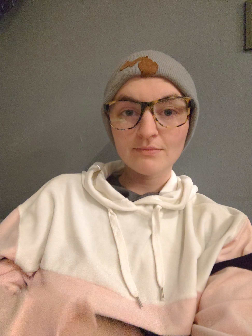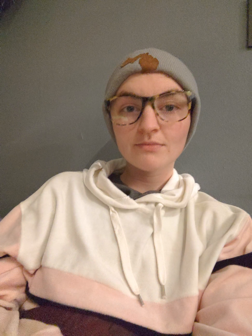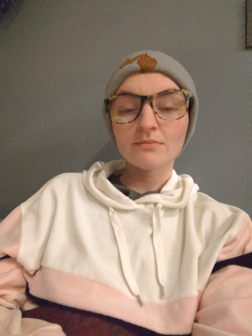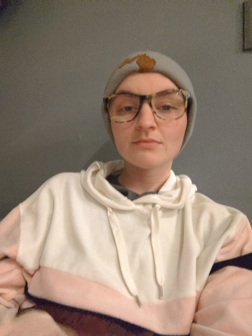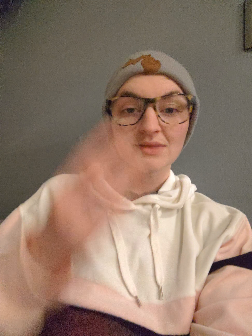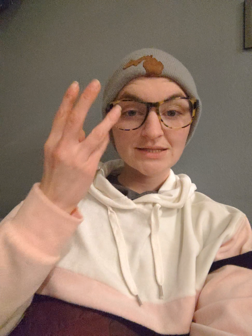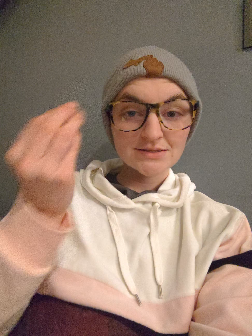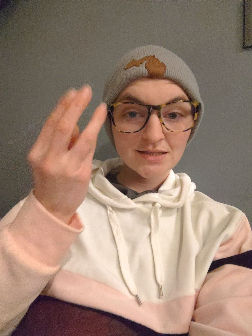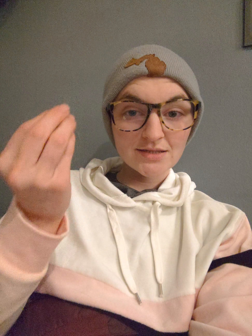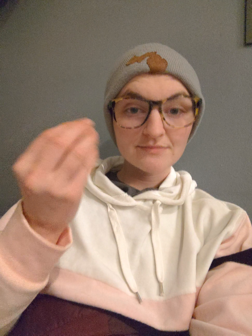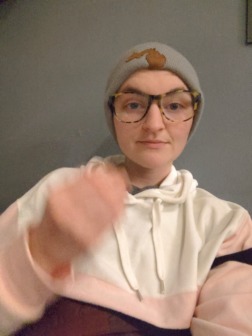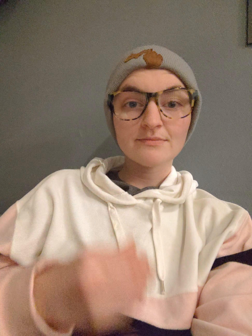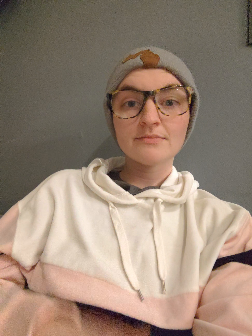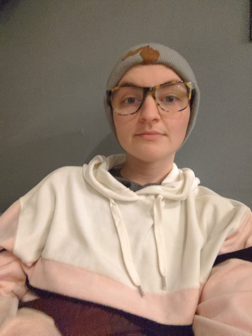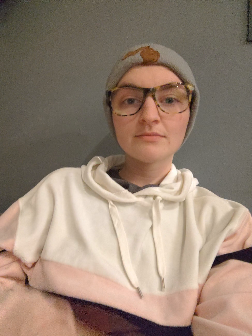outside